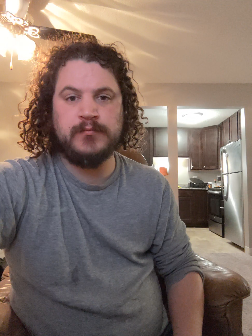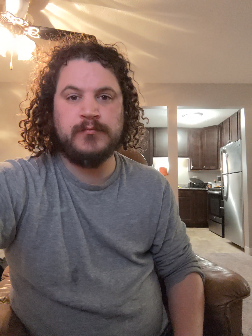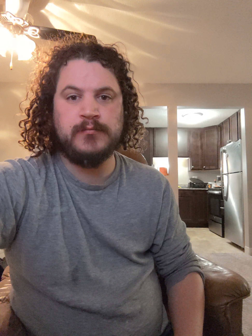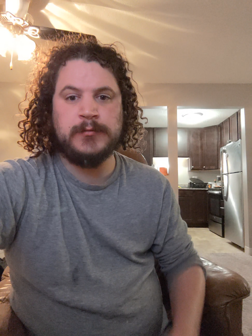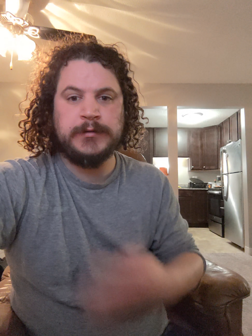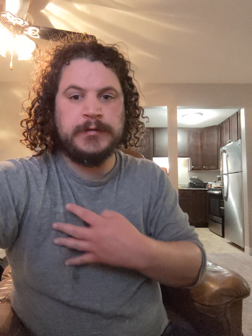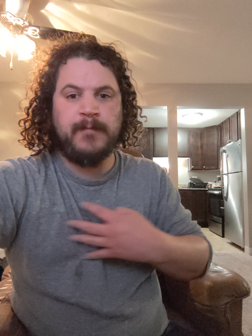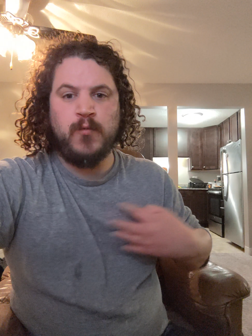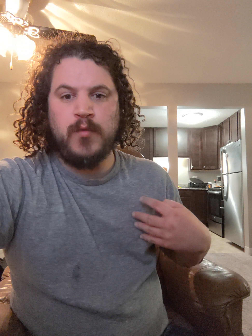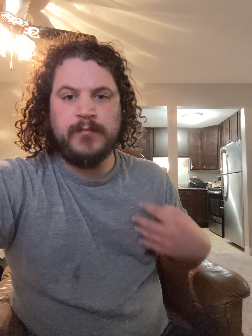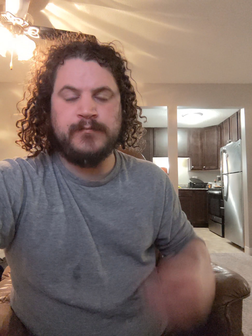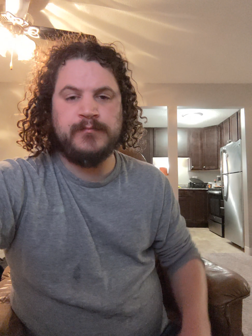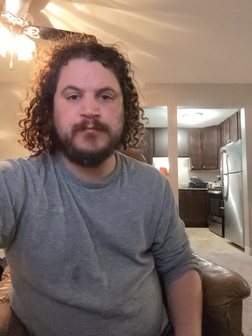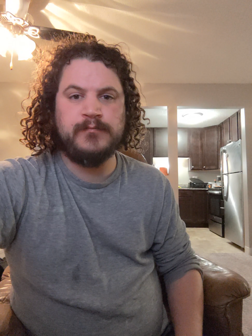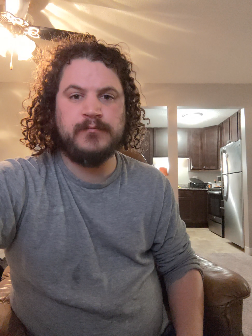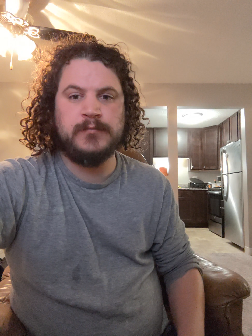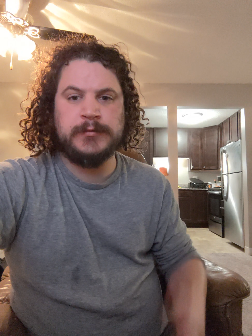zebra